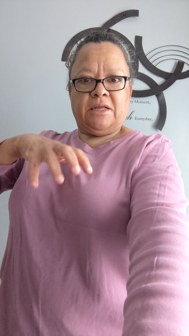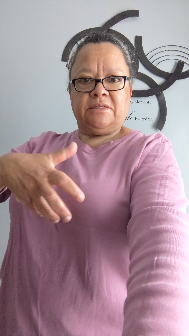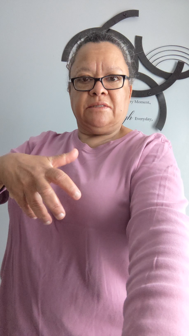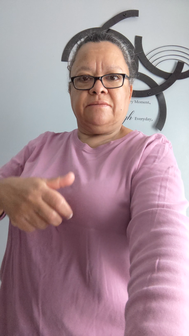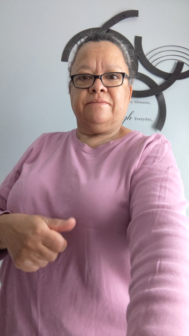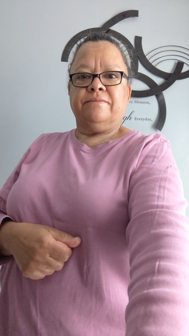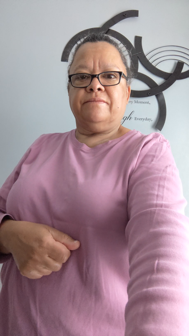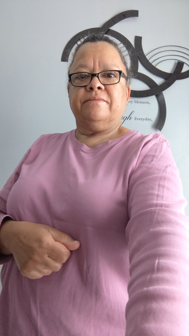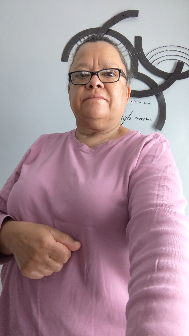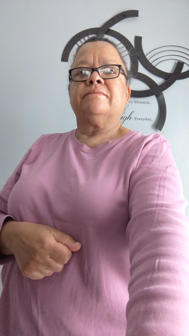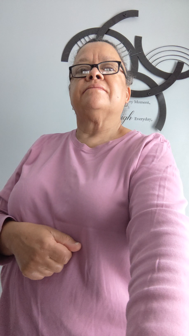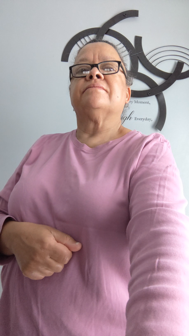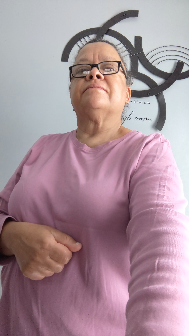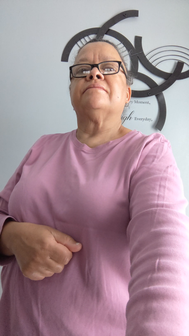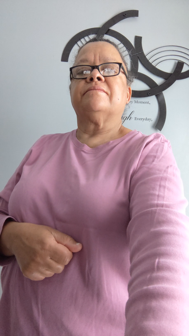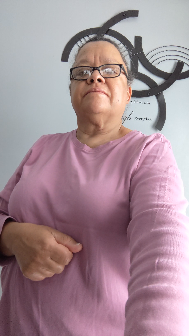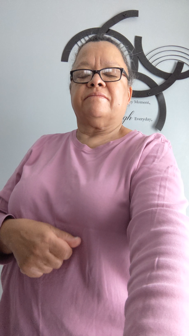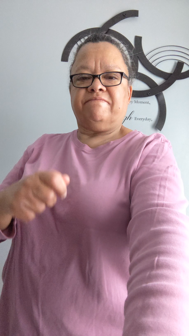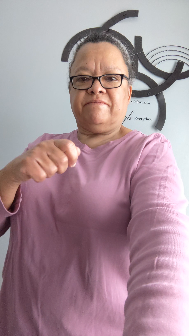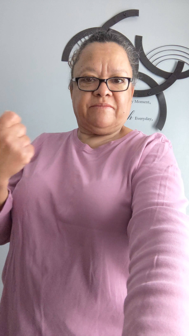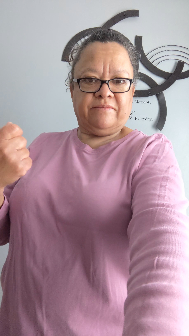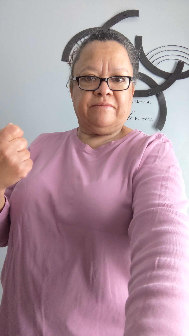rip